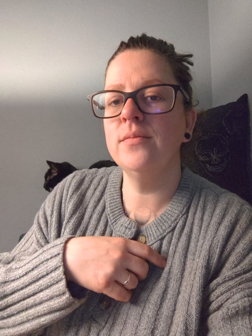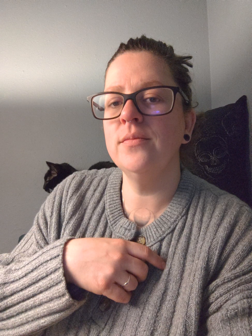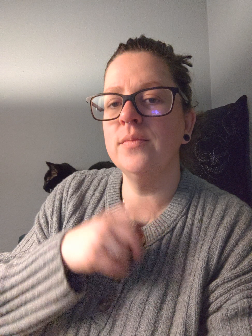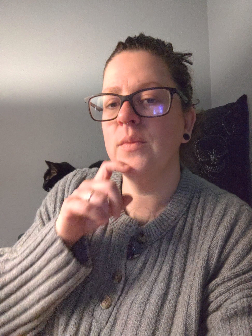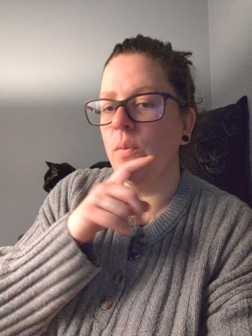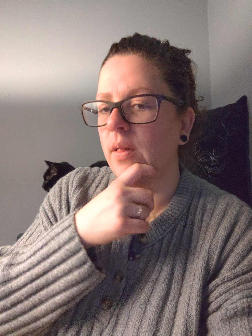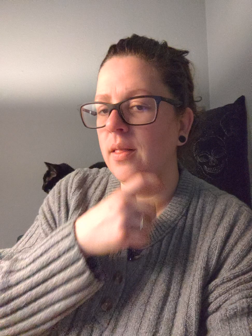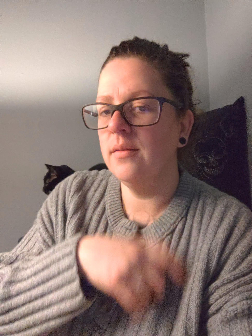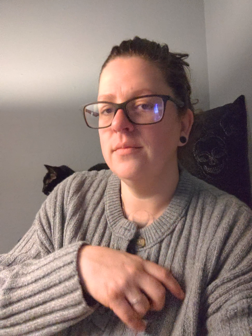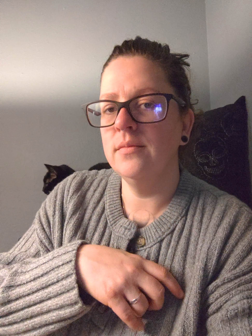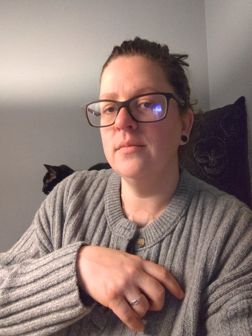cereal